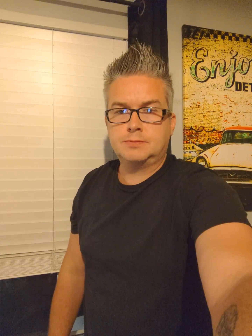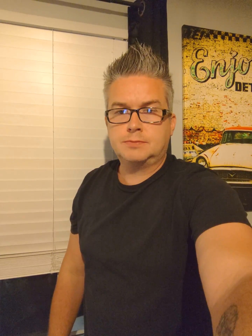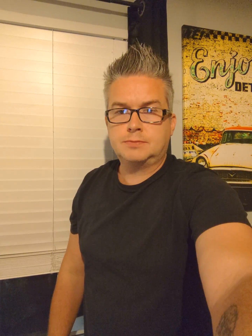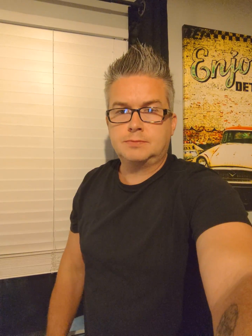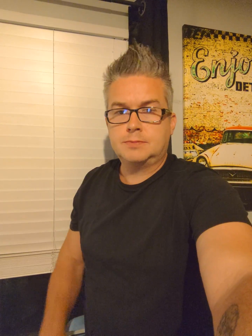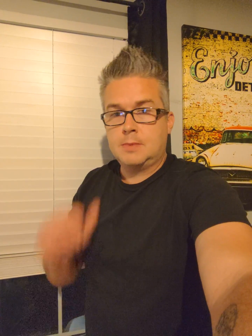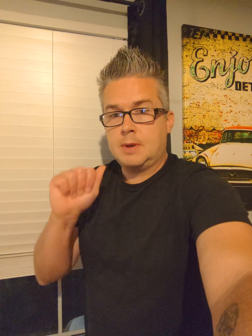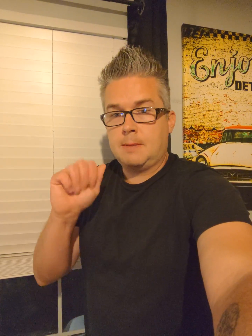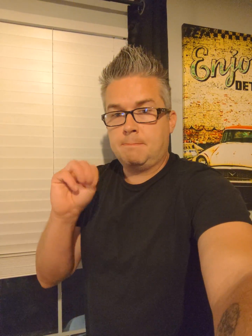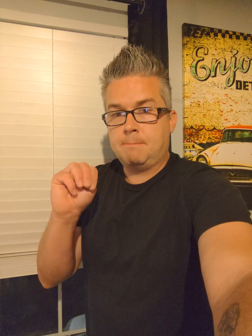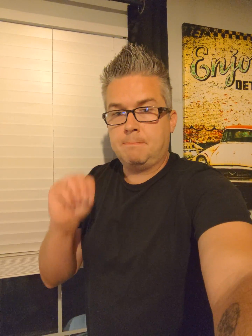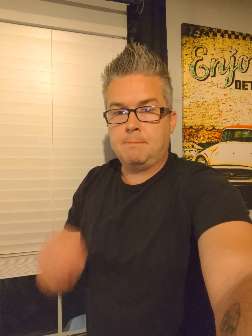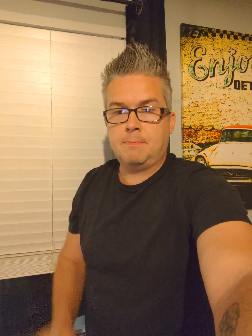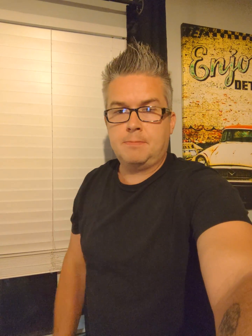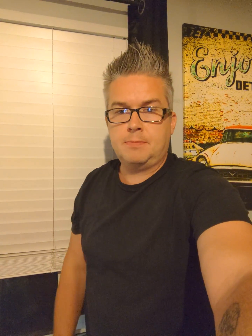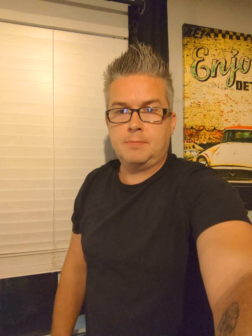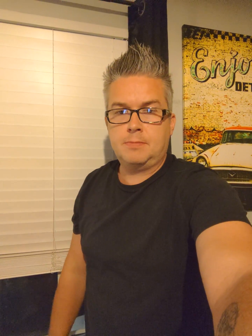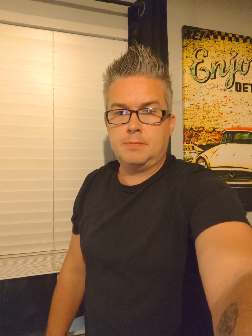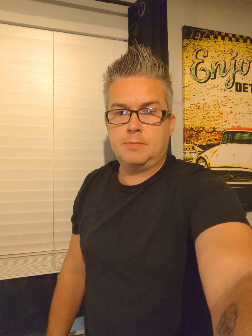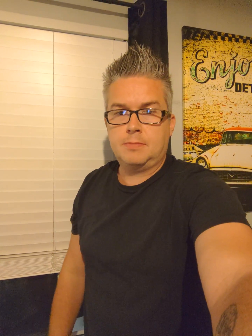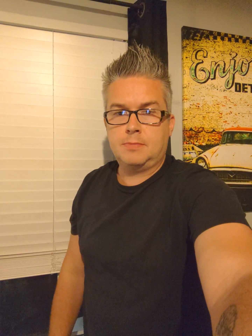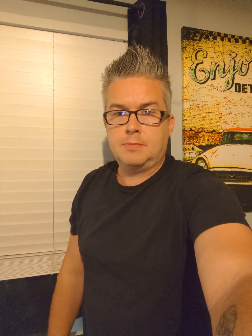am